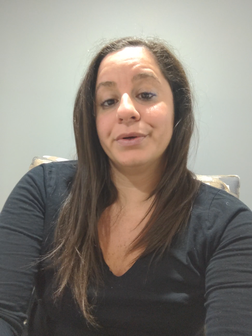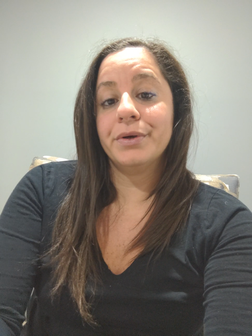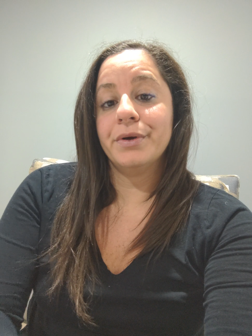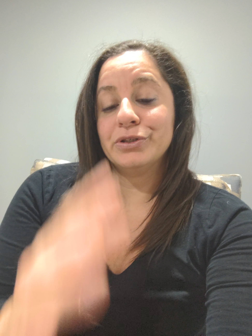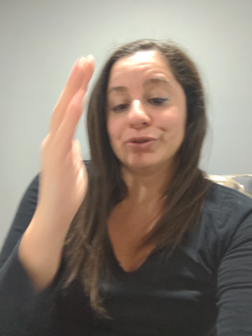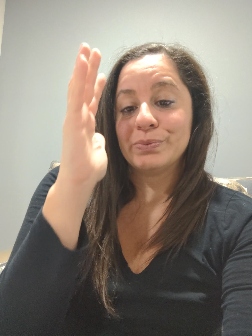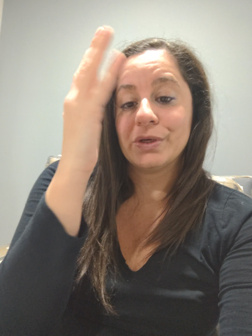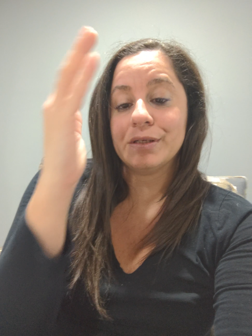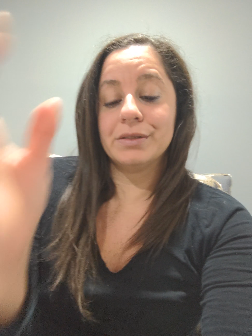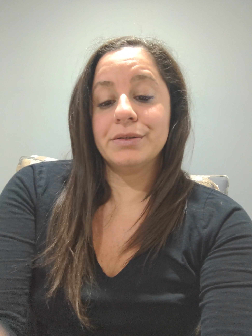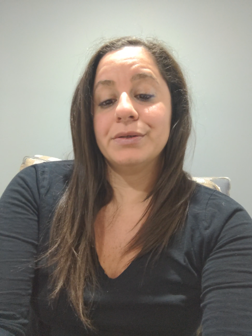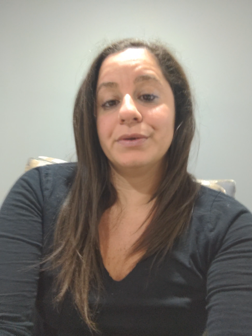tree